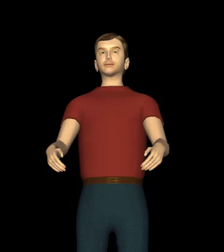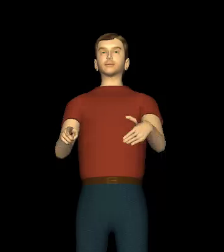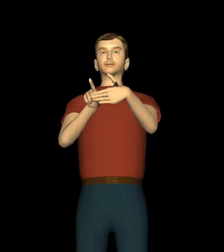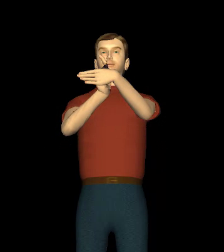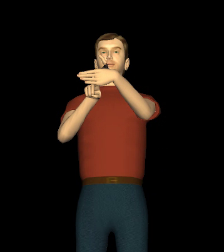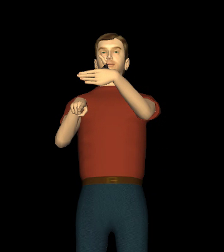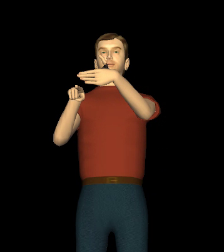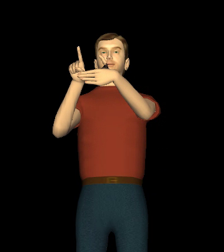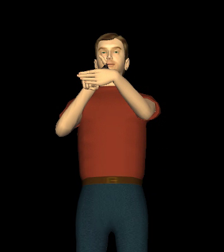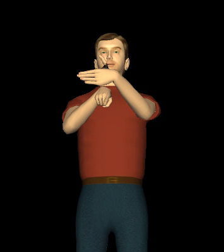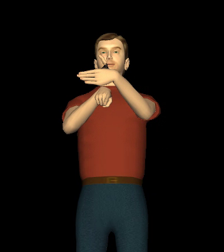يلغي